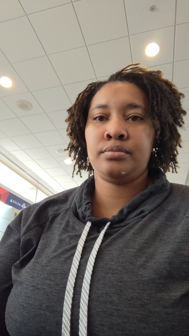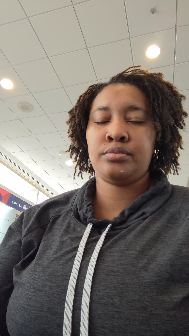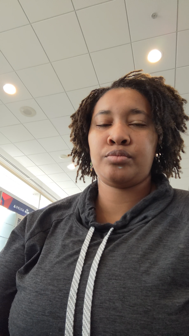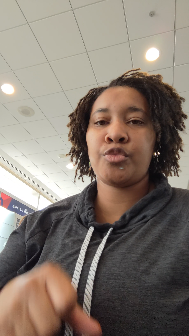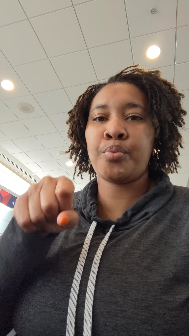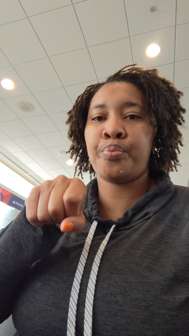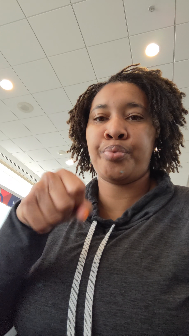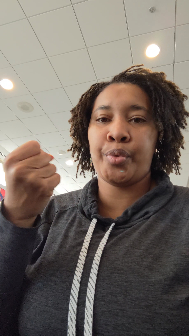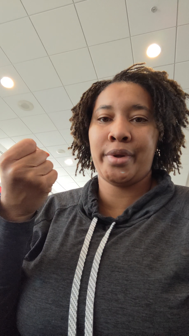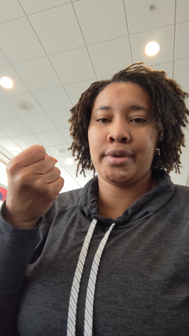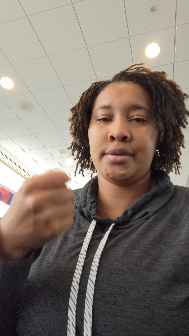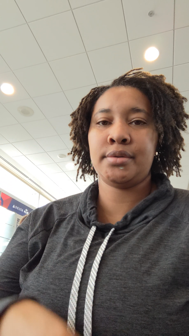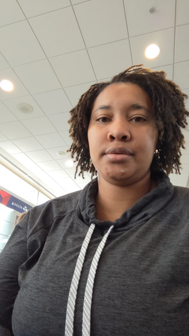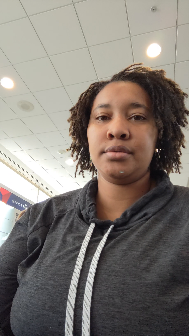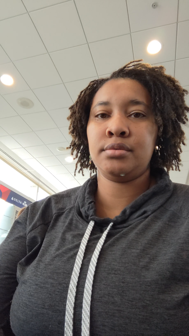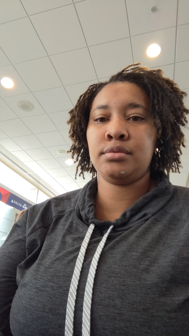break